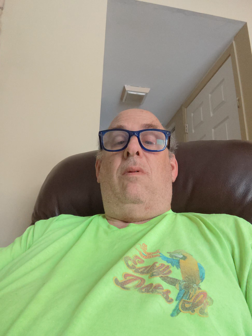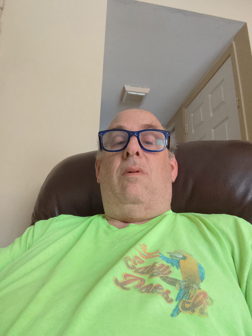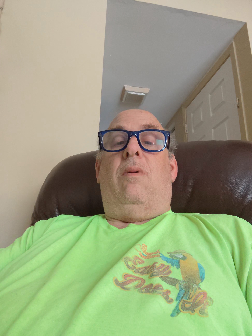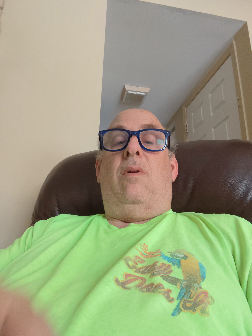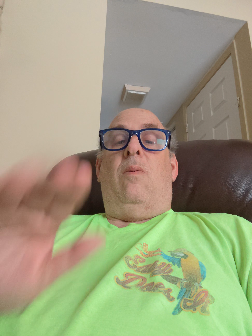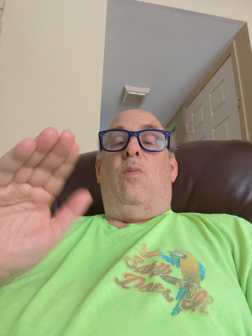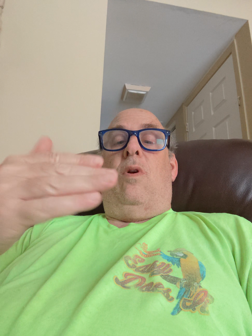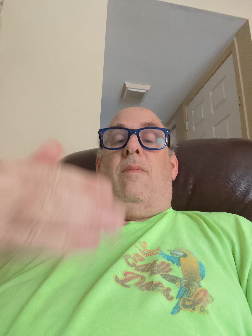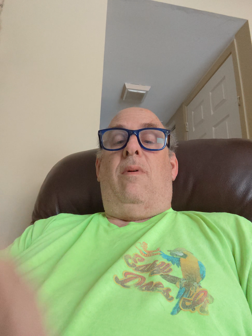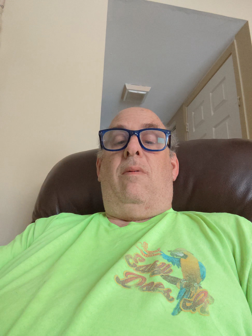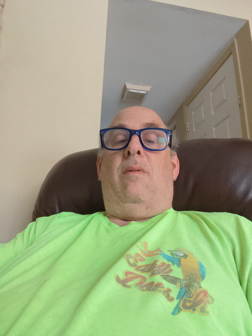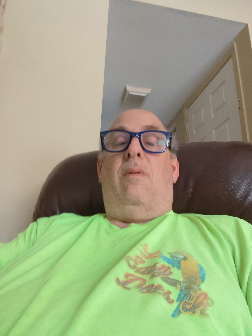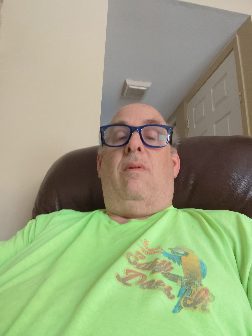room